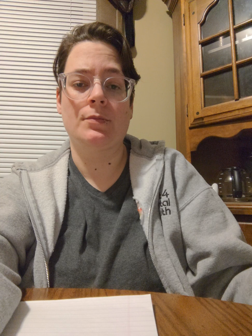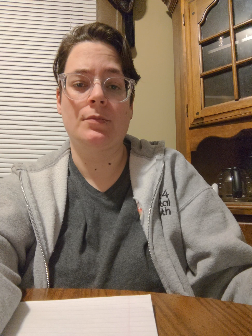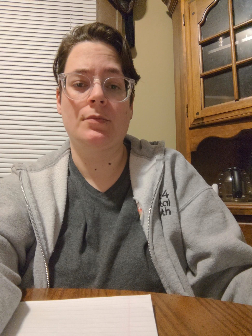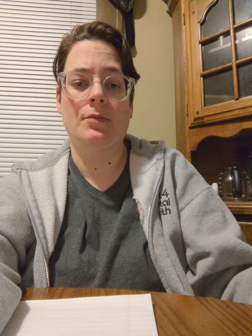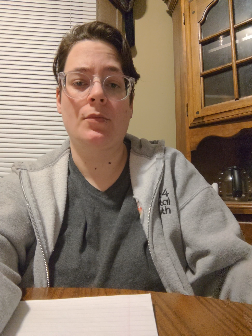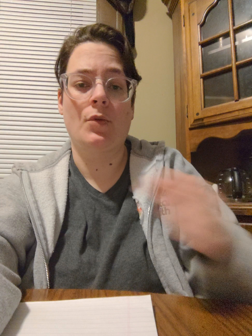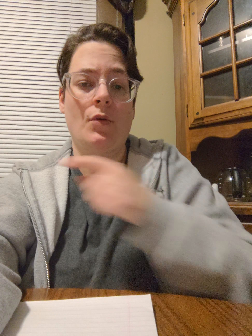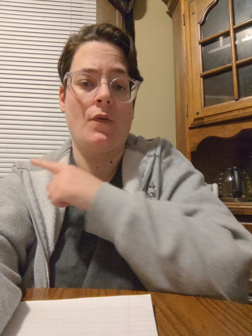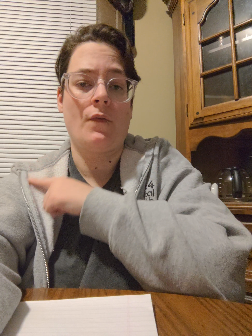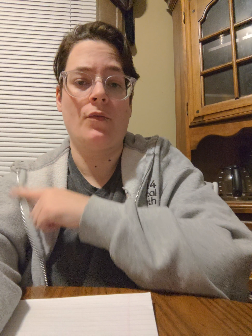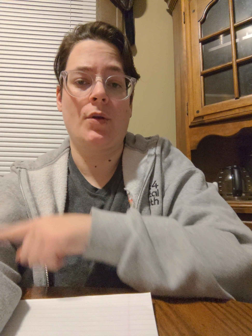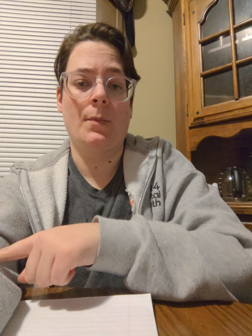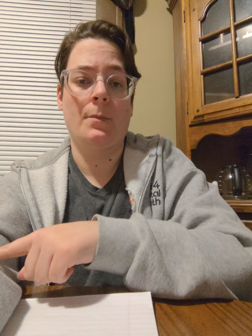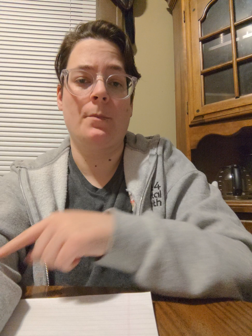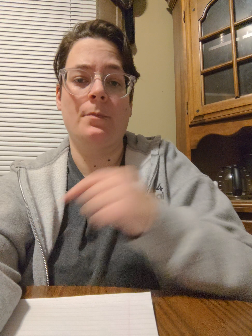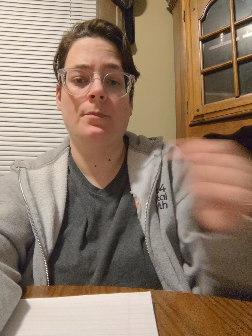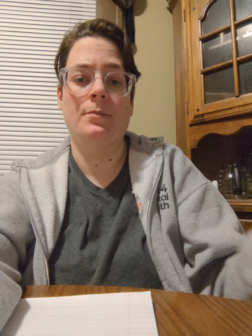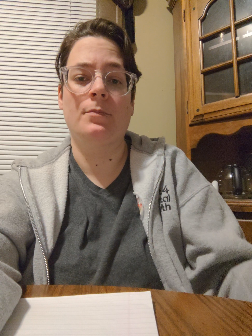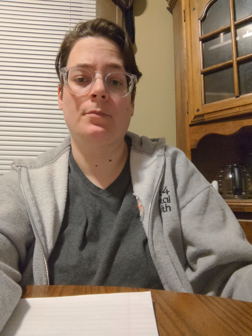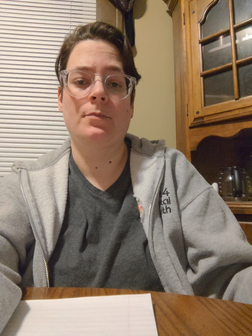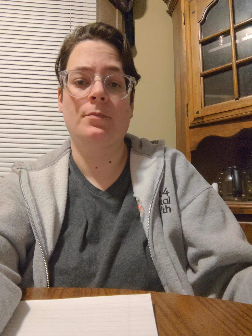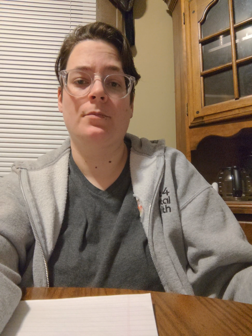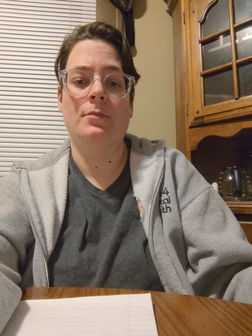arm